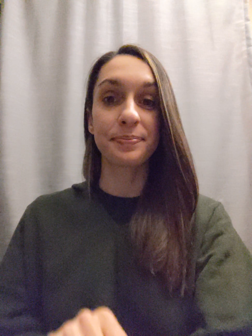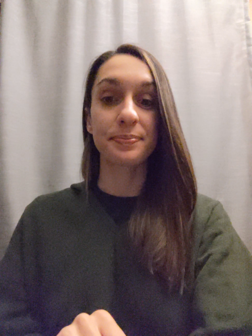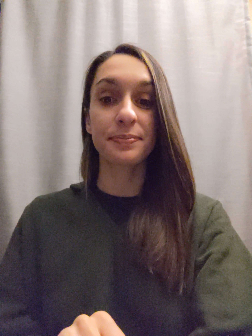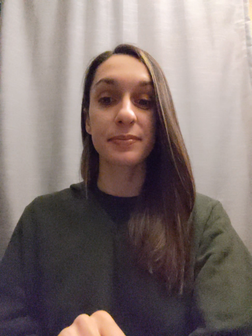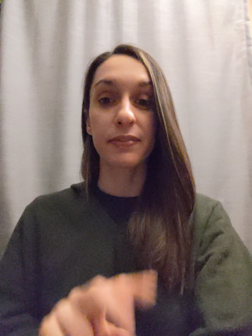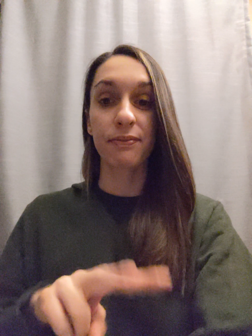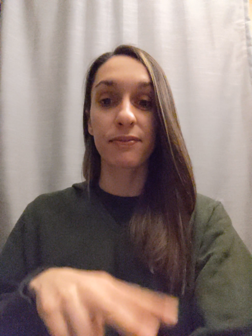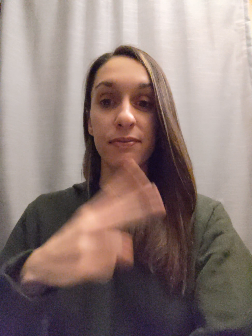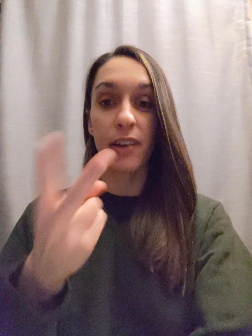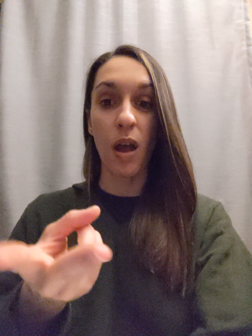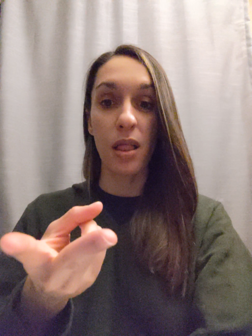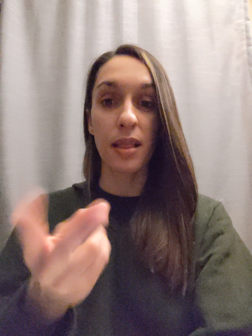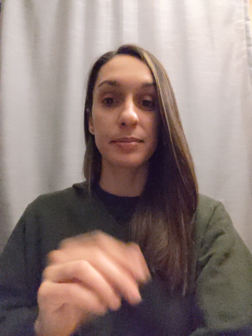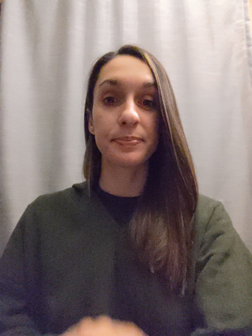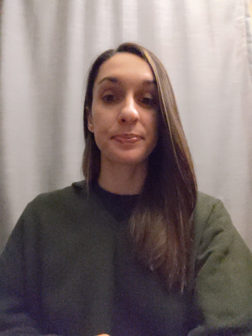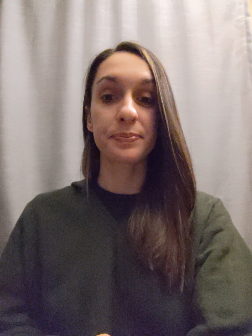fall